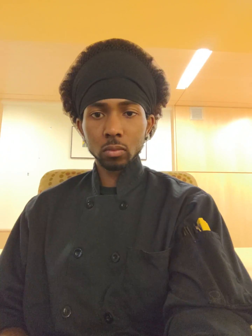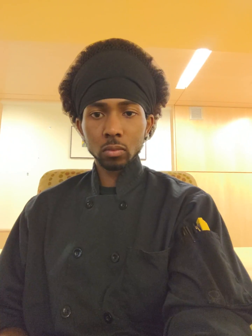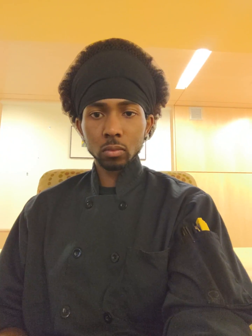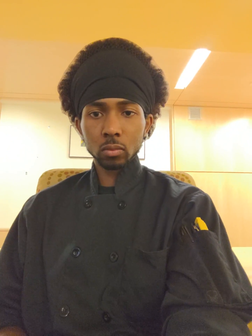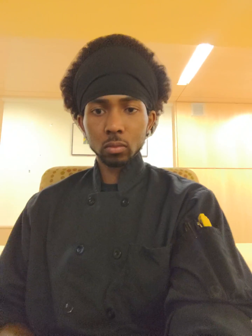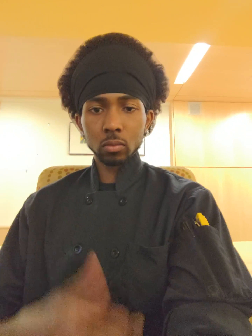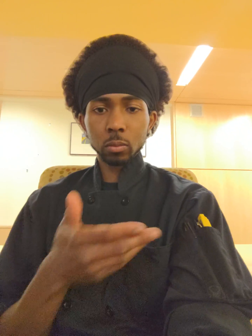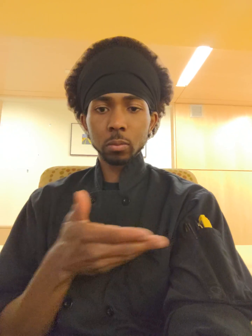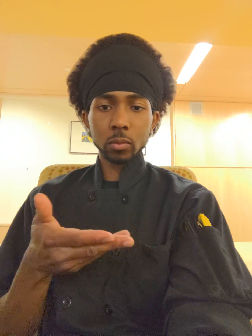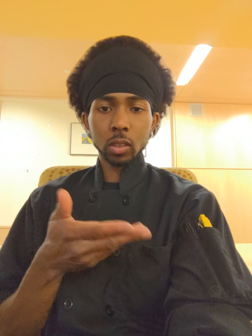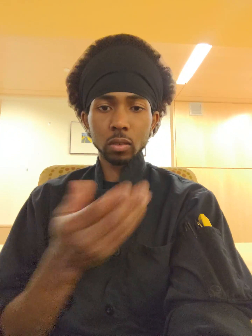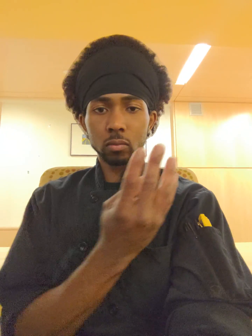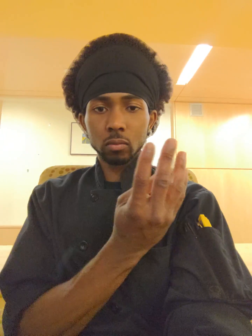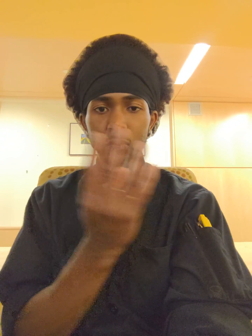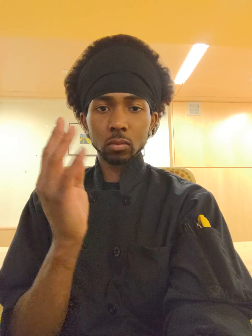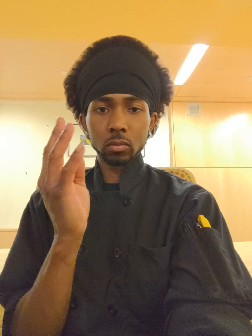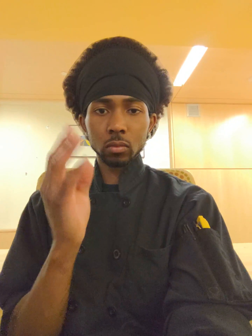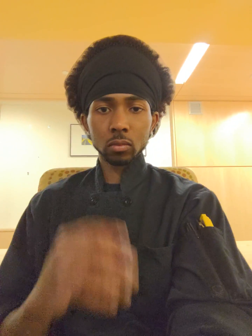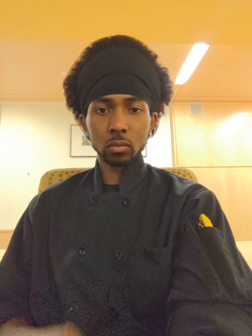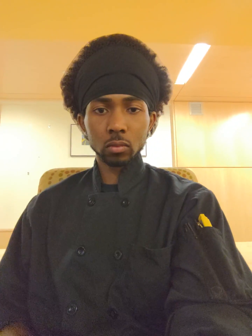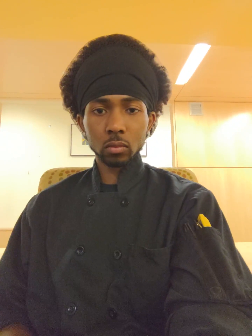crib